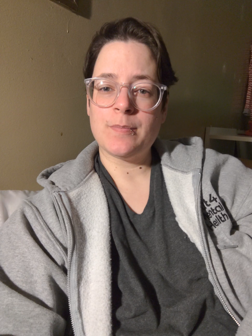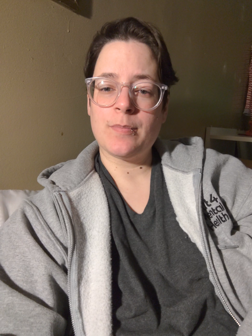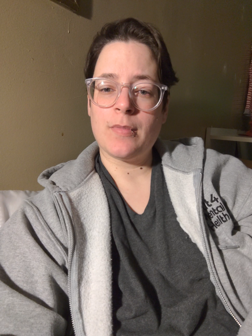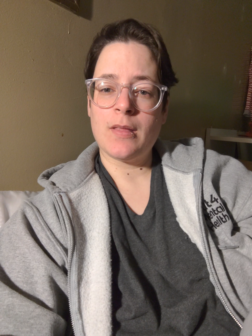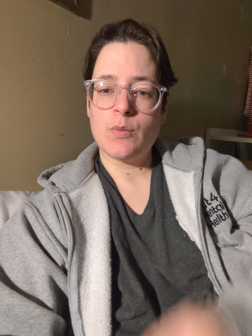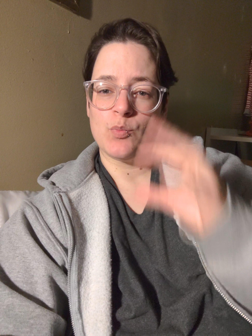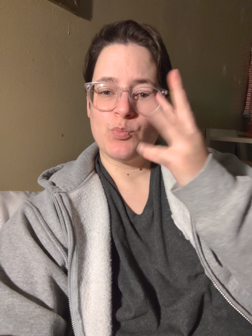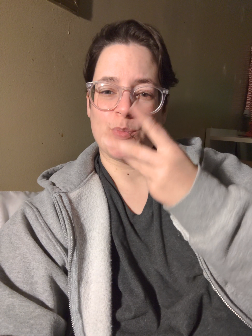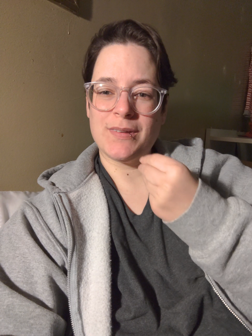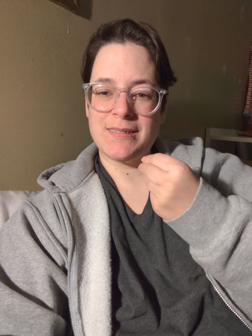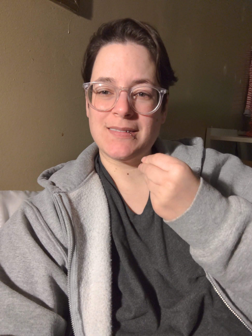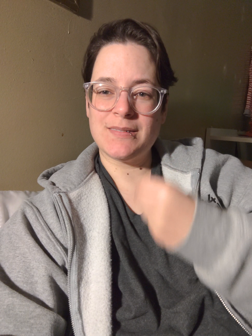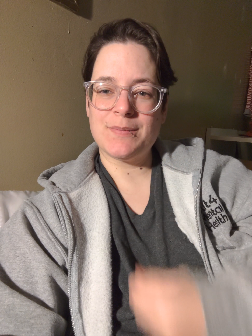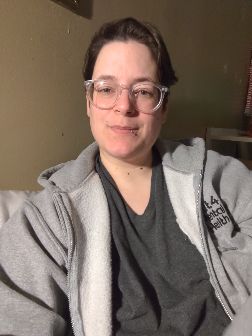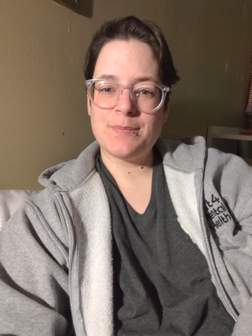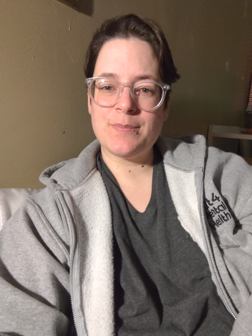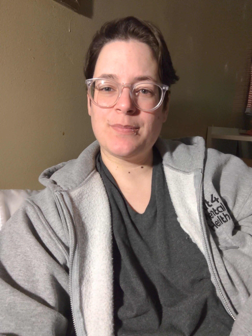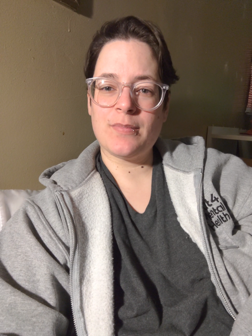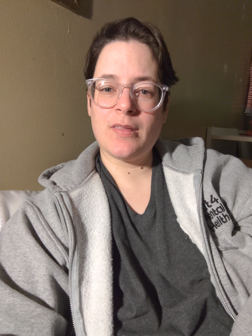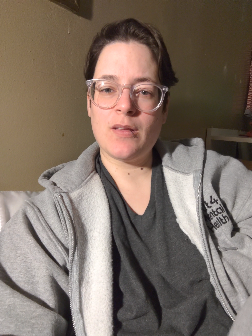pretty